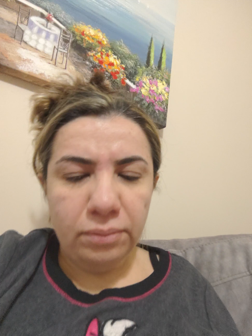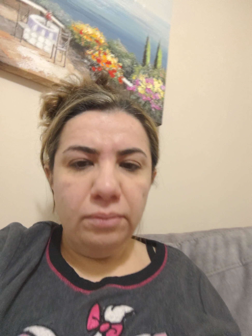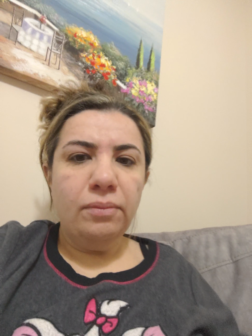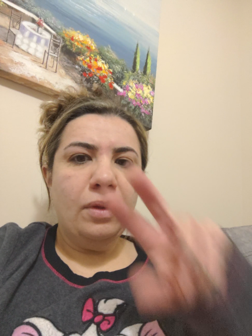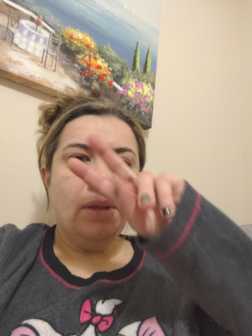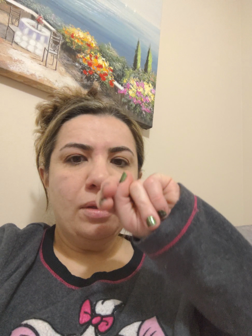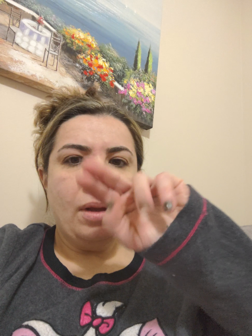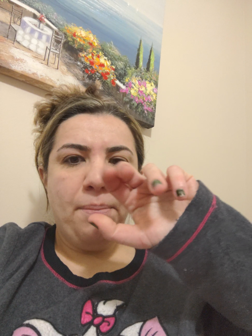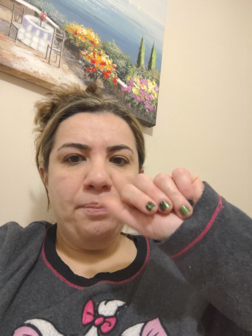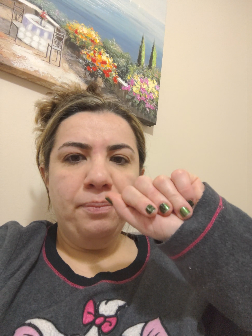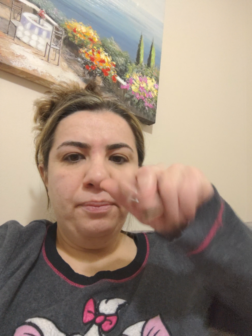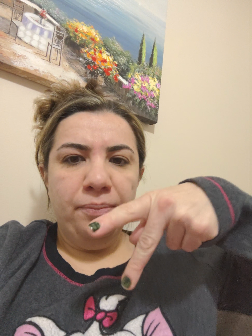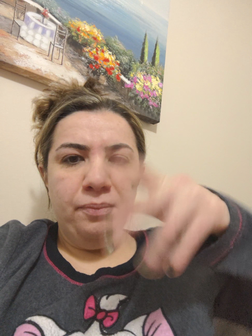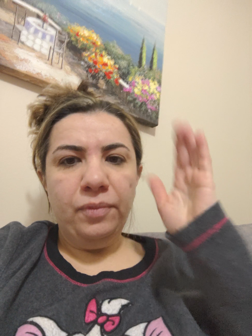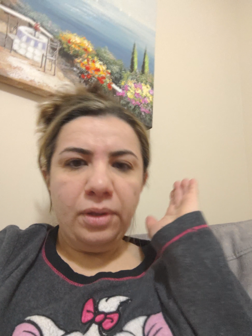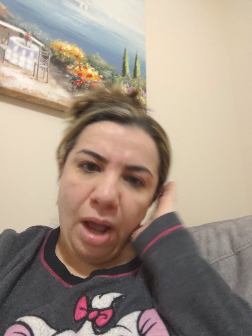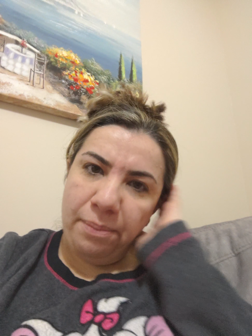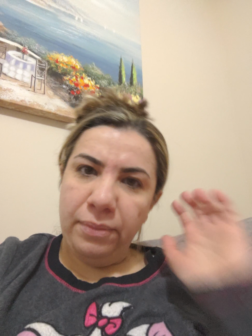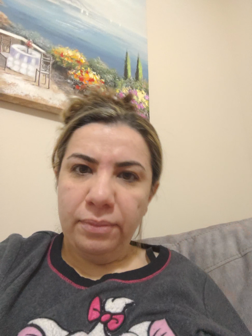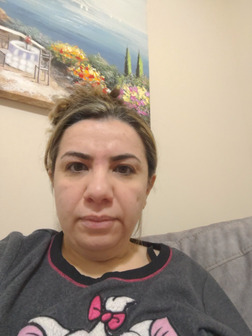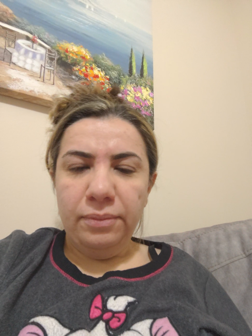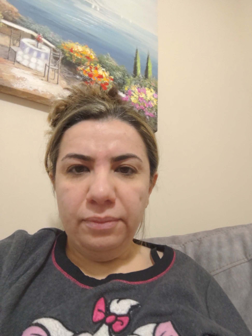nap